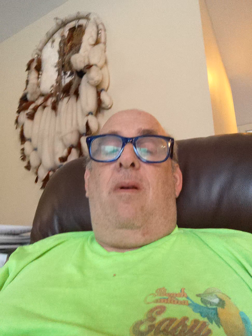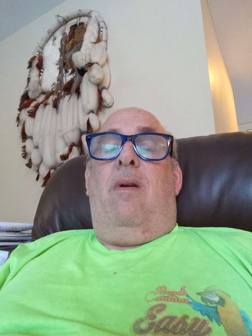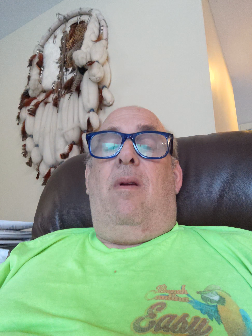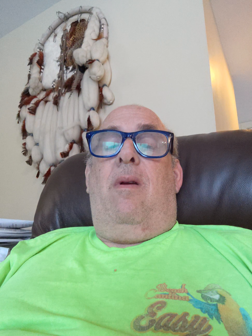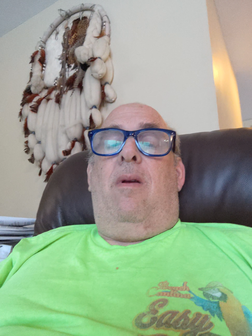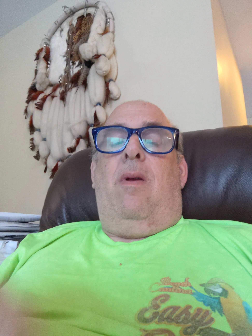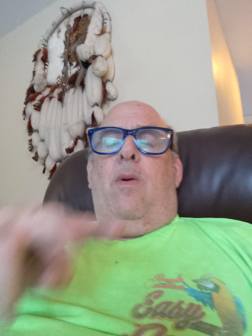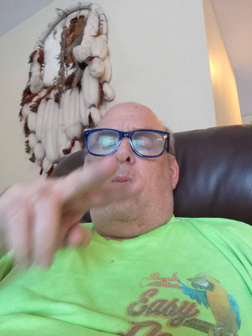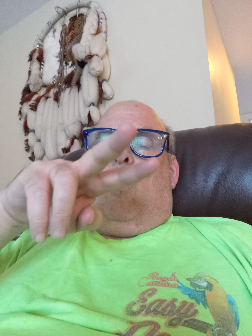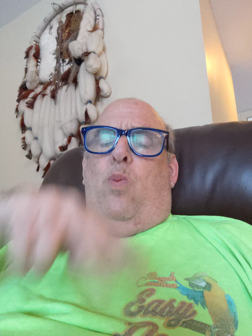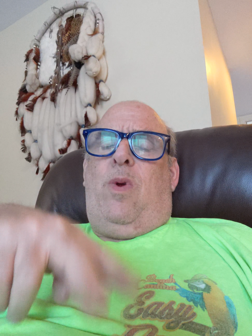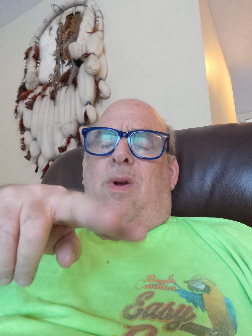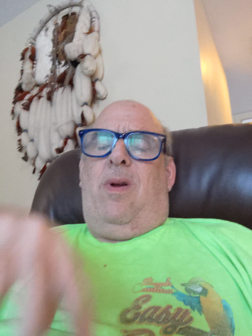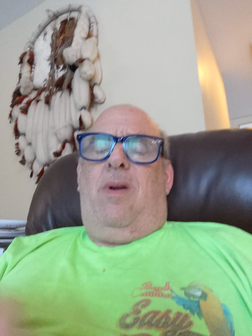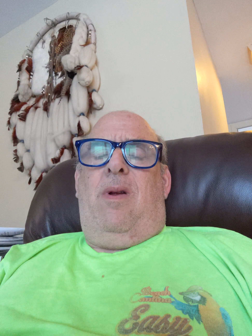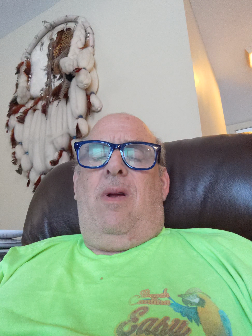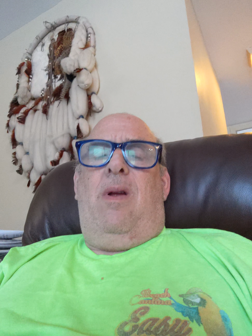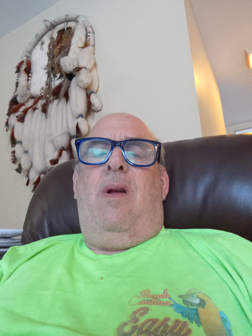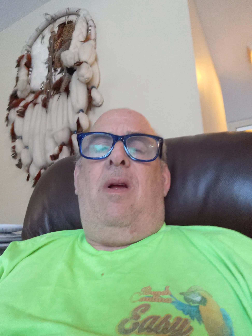read